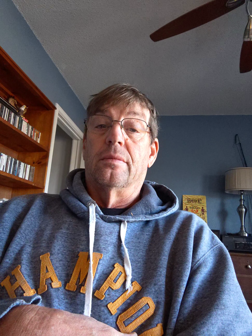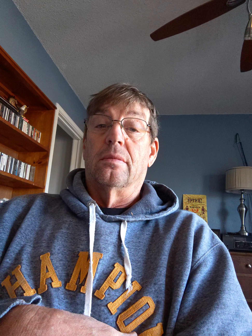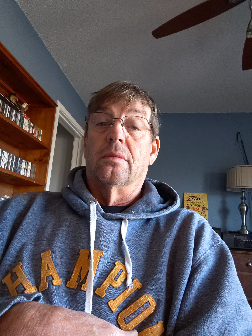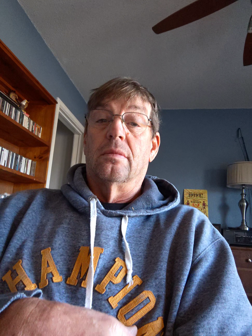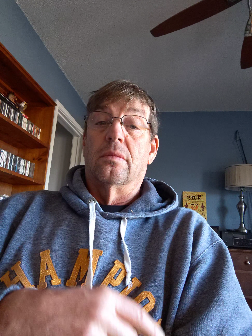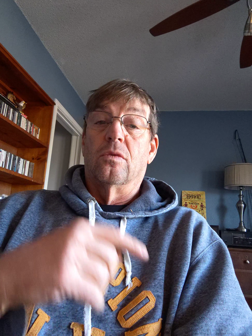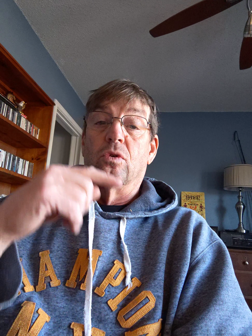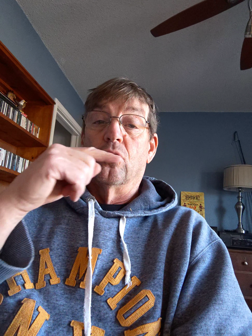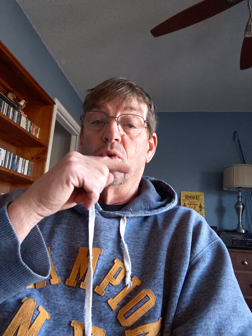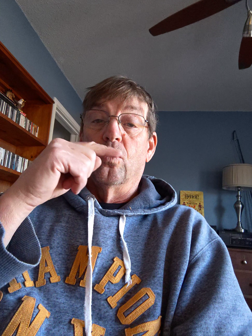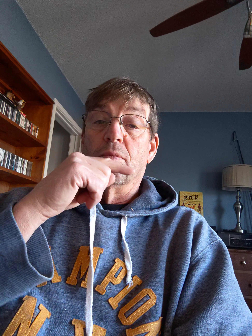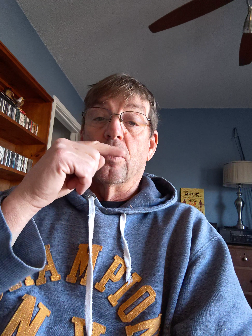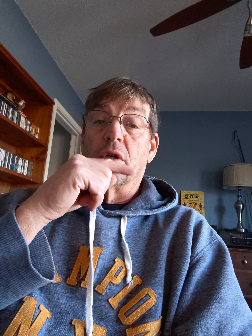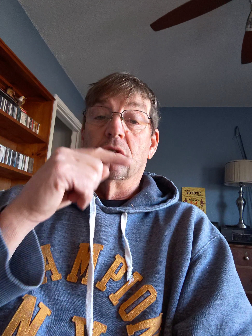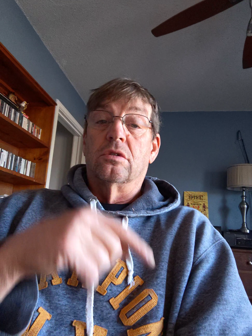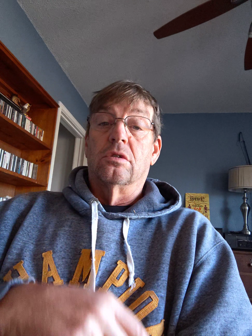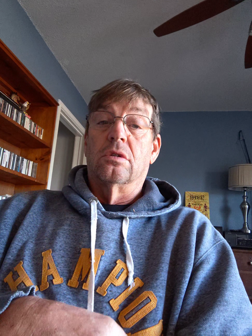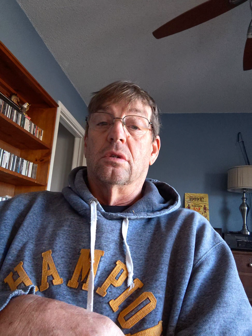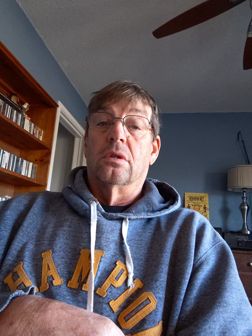toothbrush